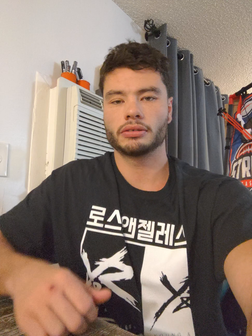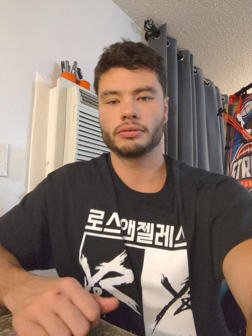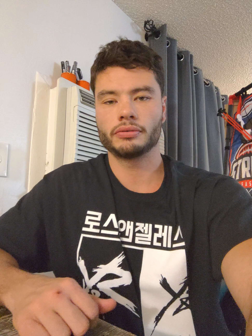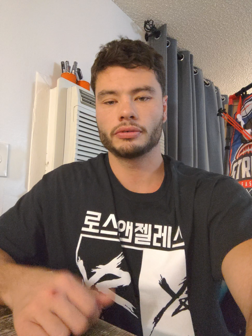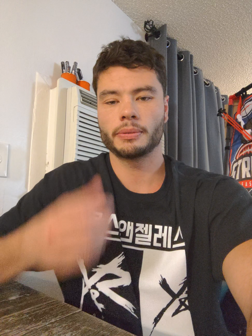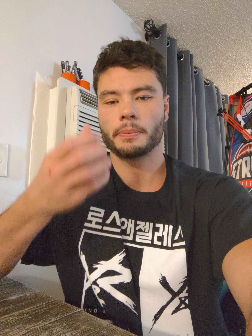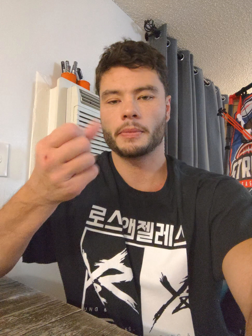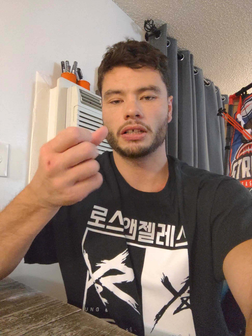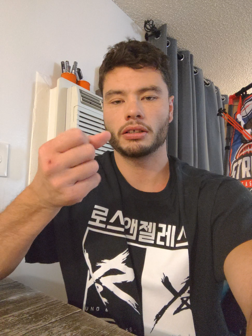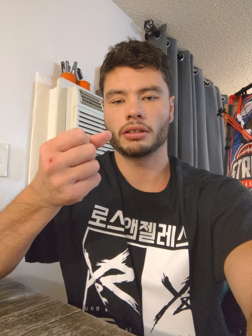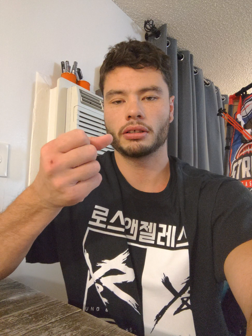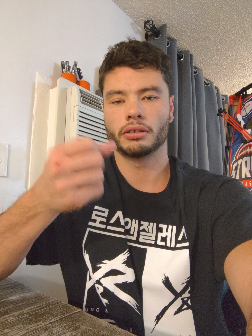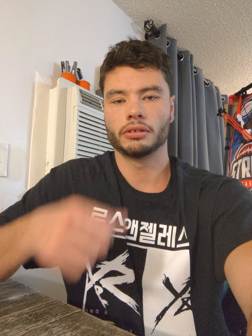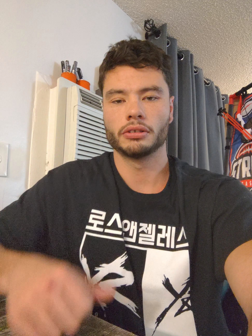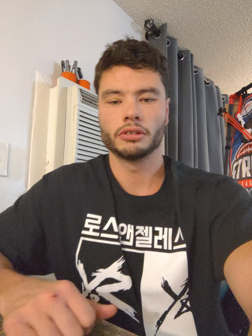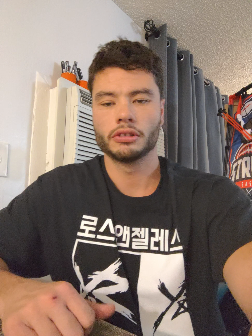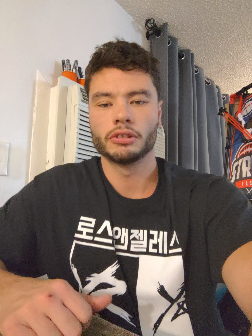milk